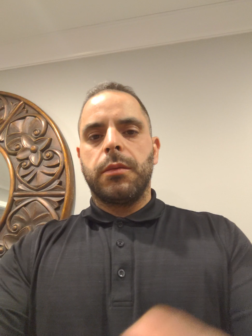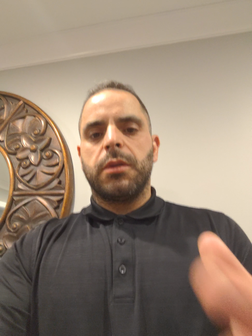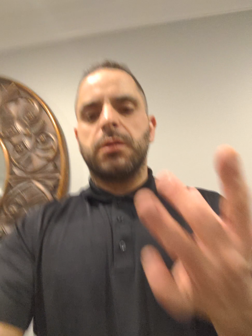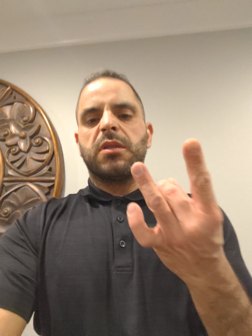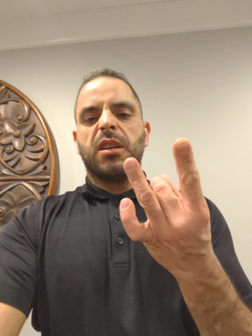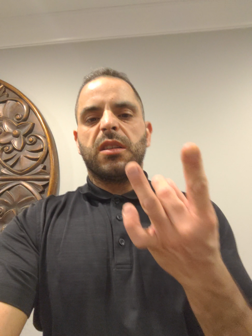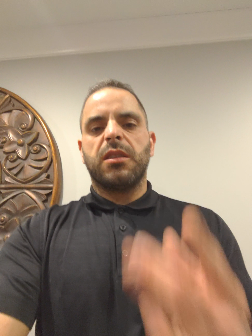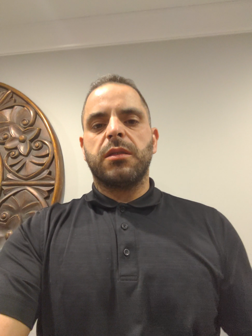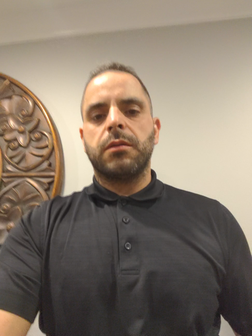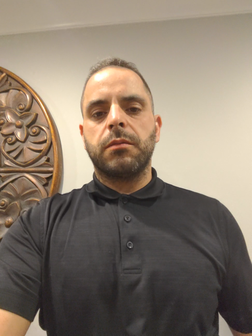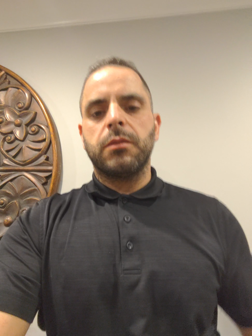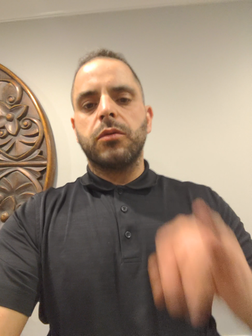sticky